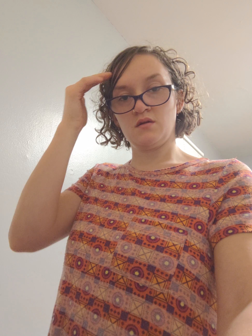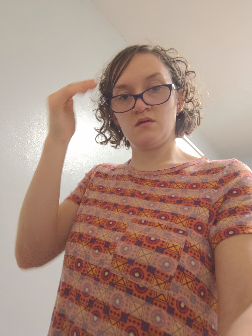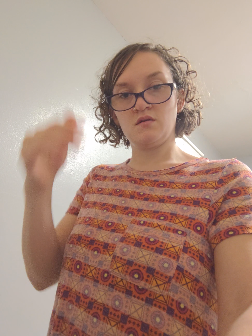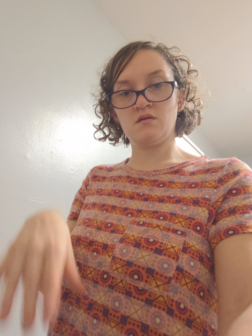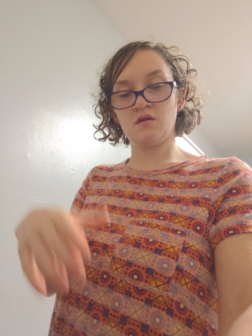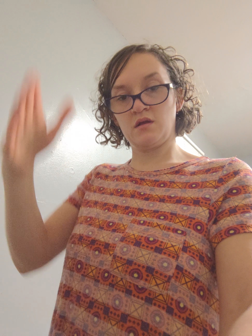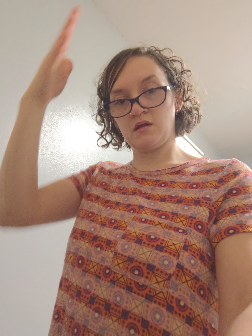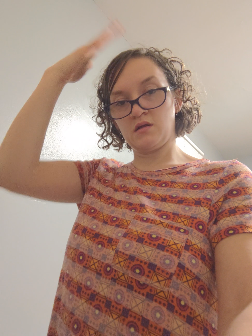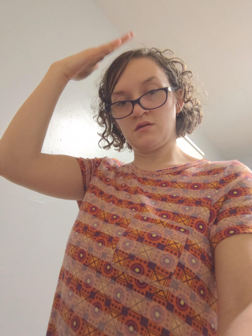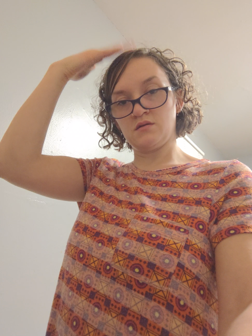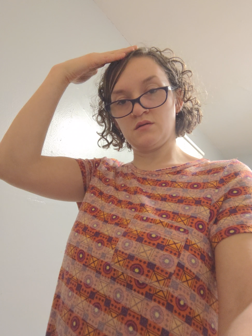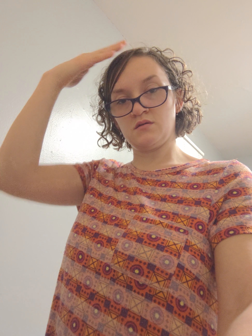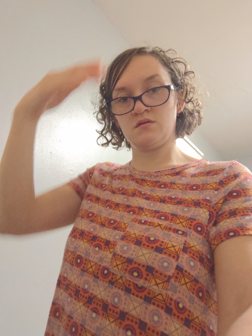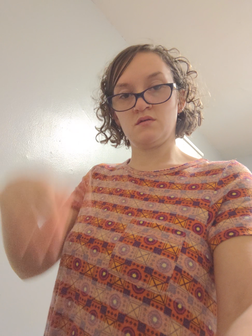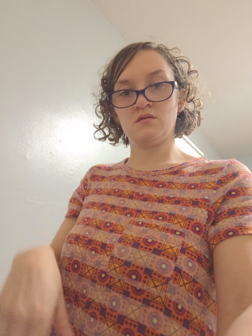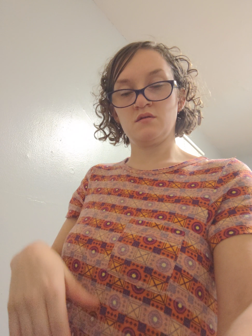hat